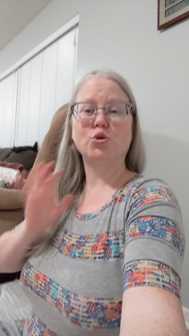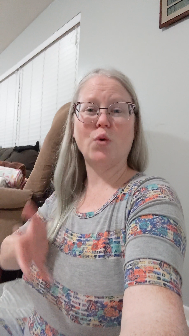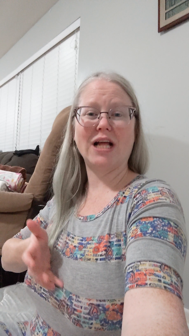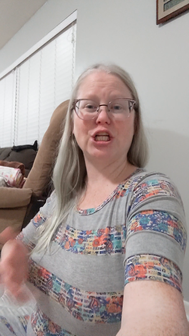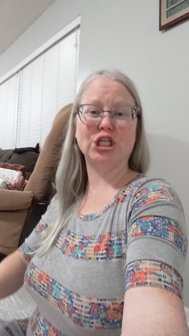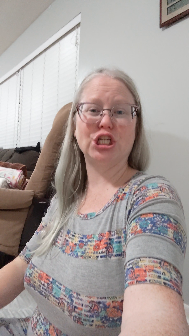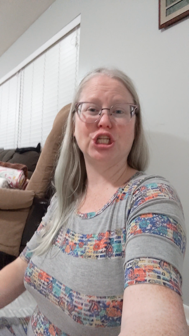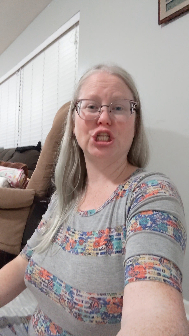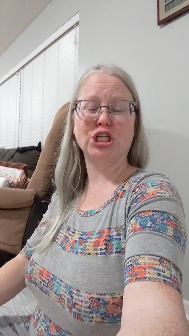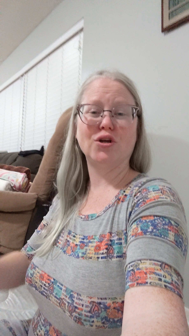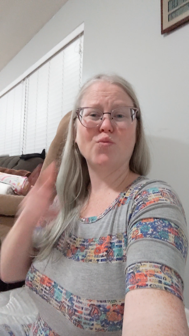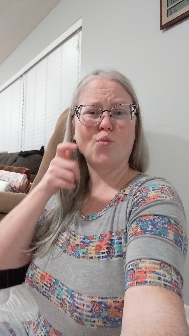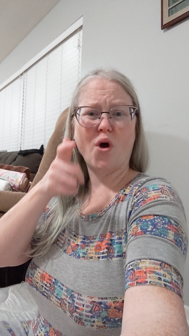run